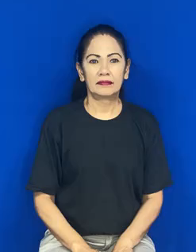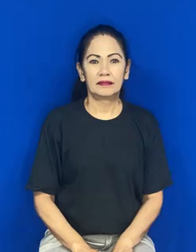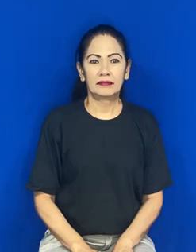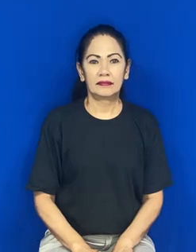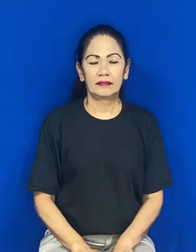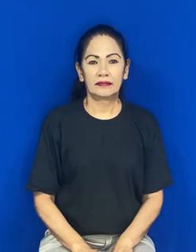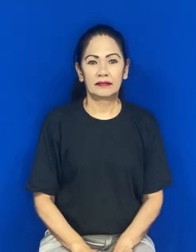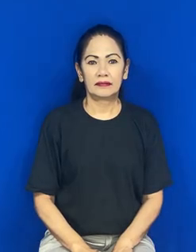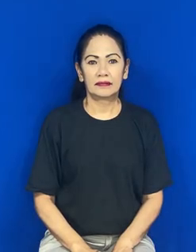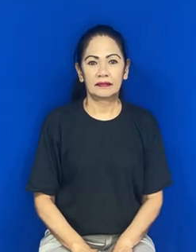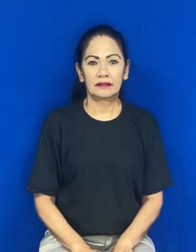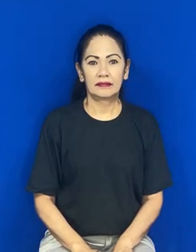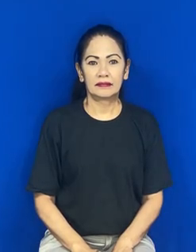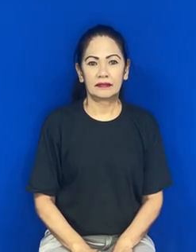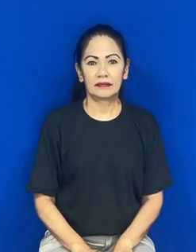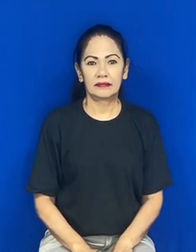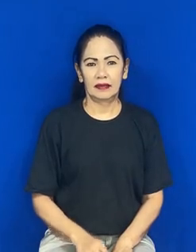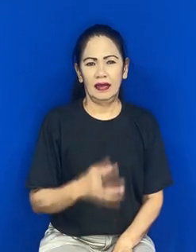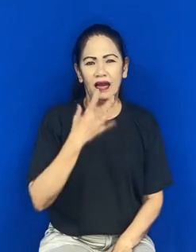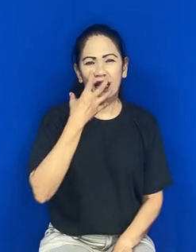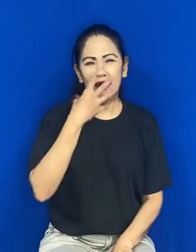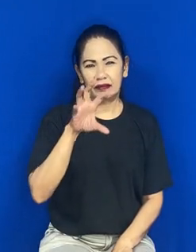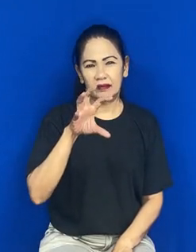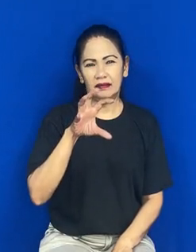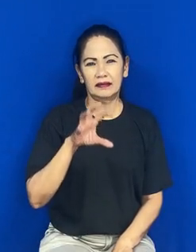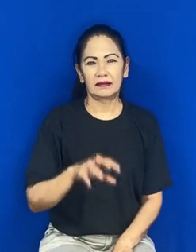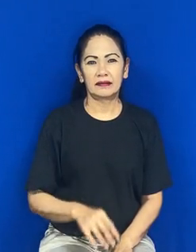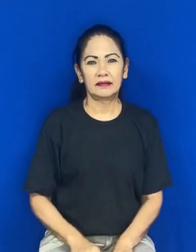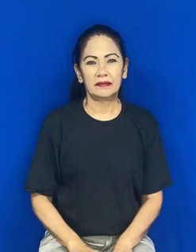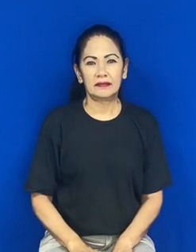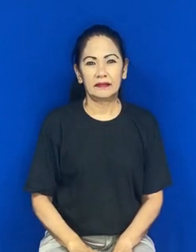hot